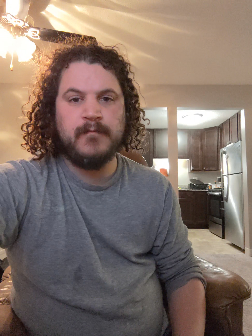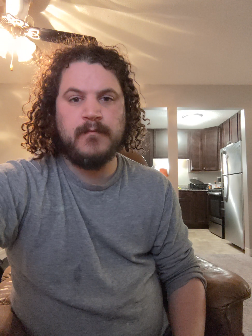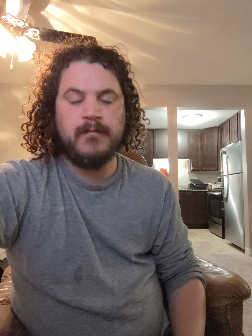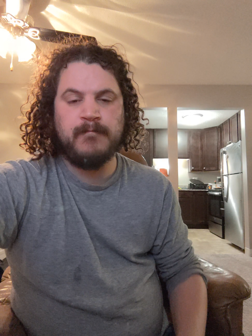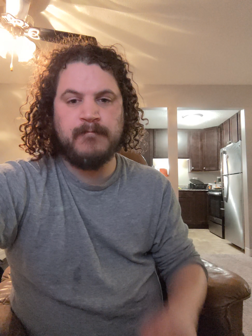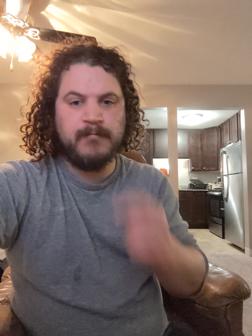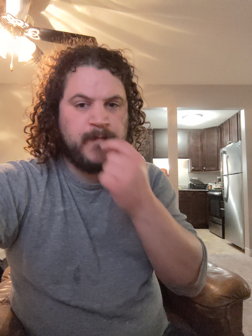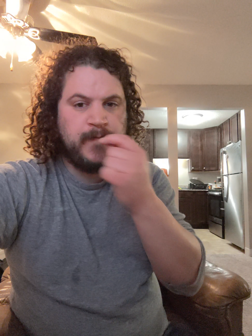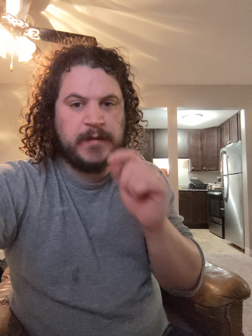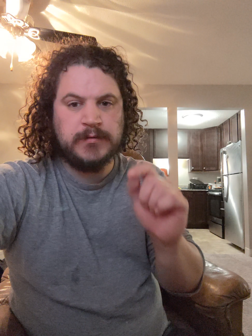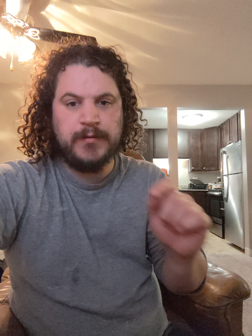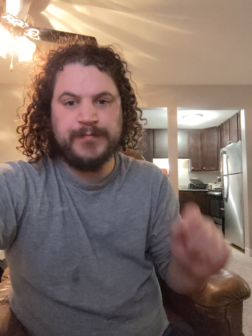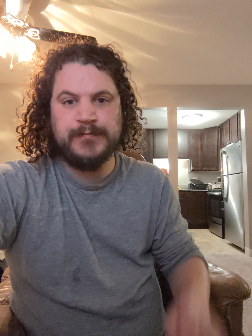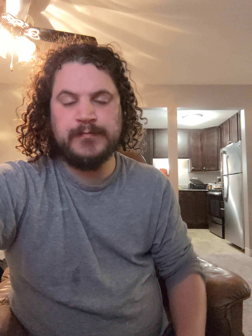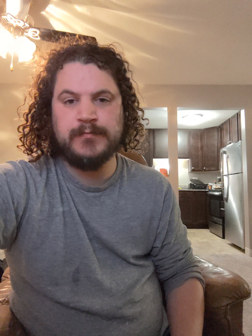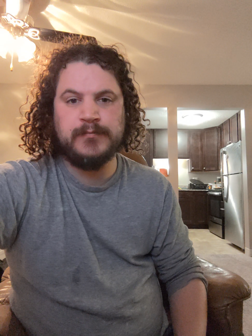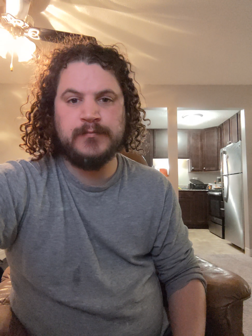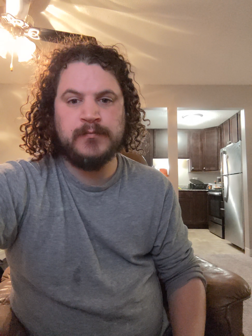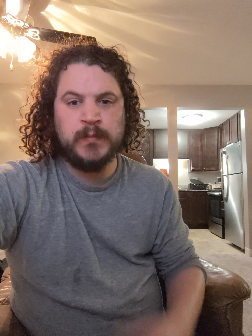pencil